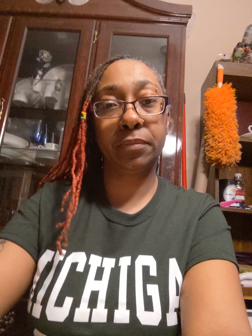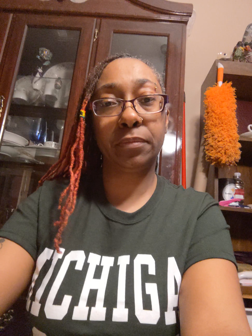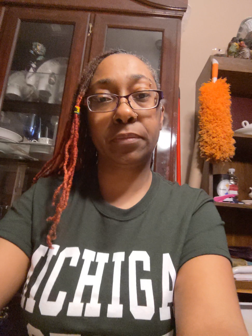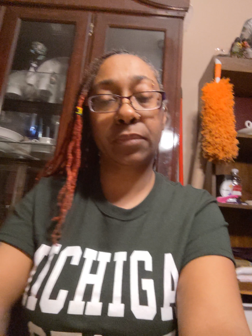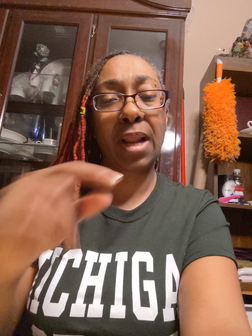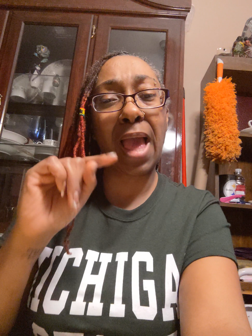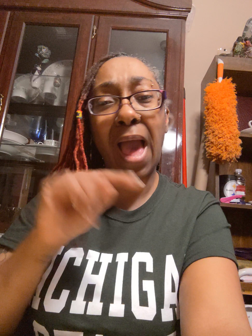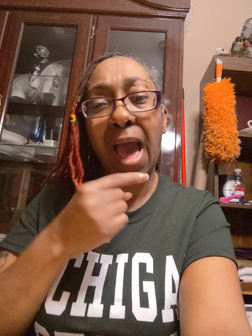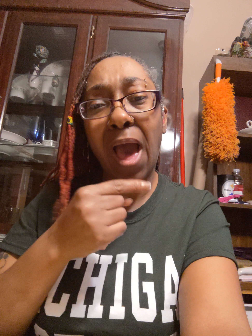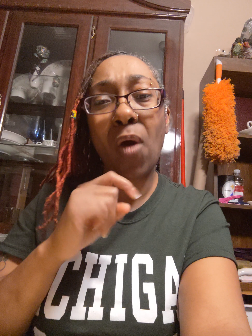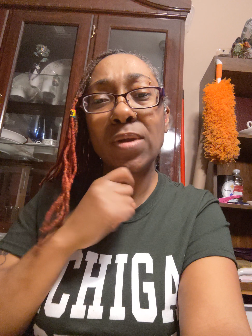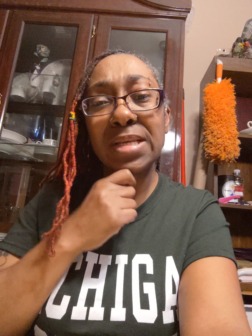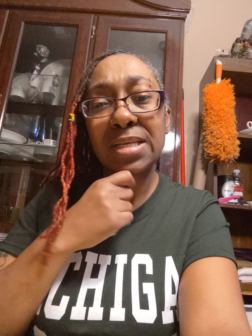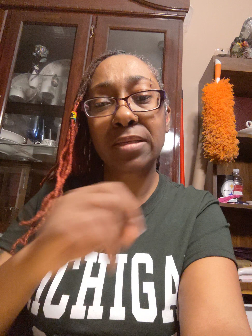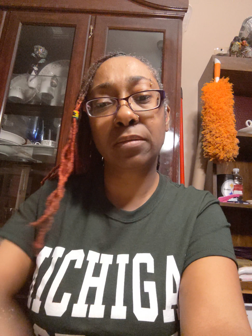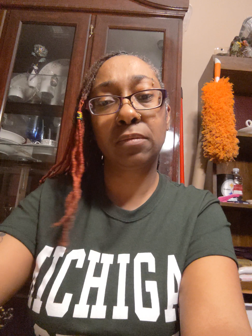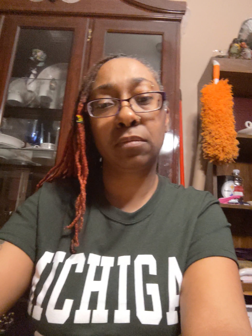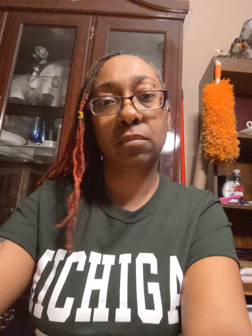owie